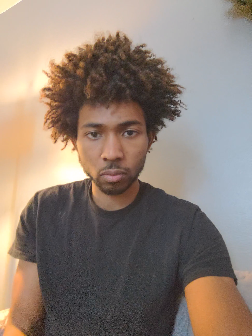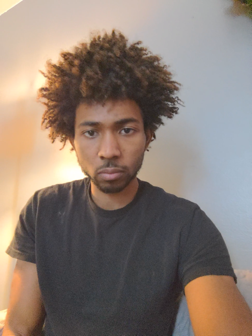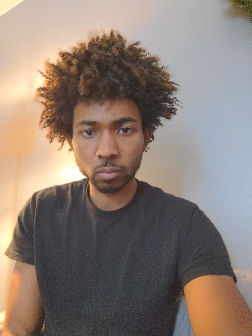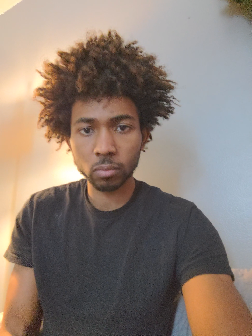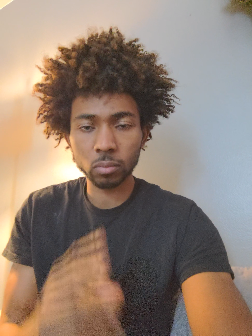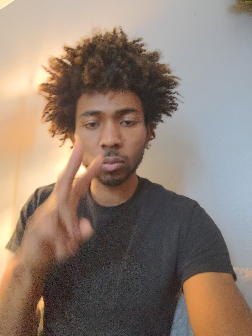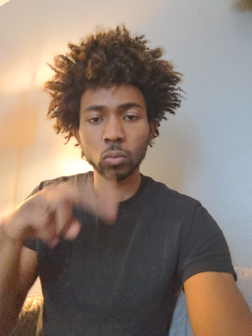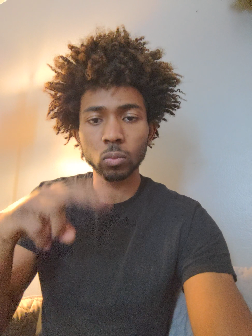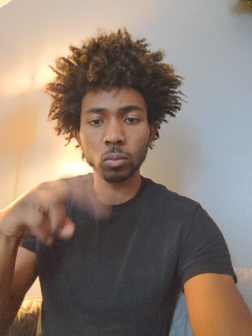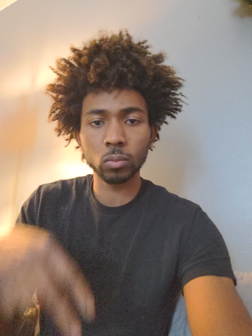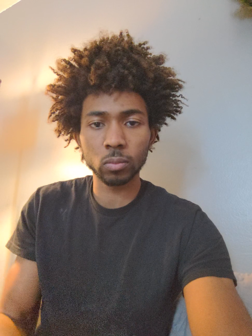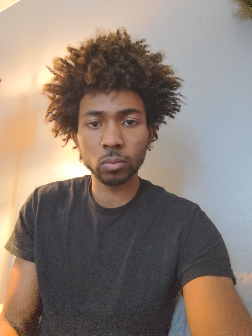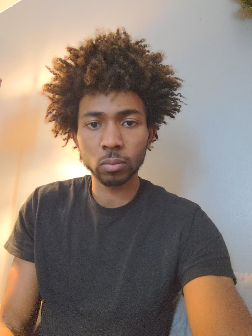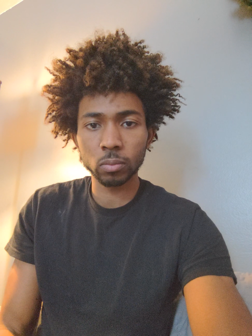read